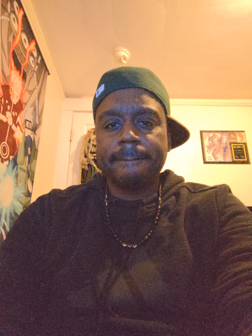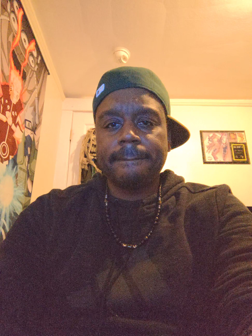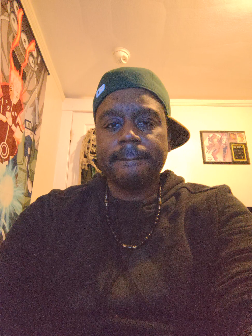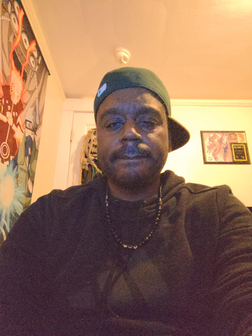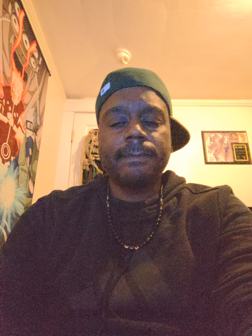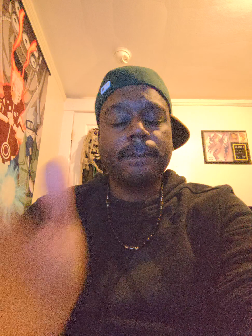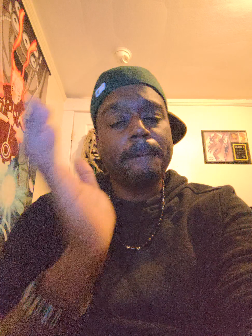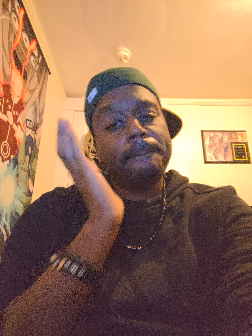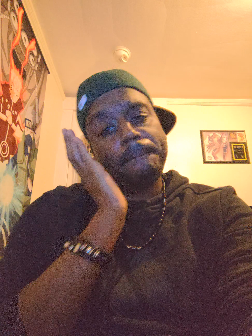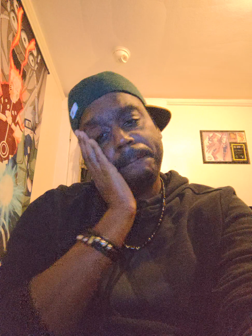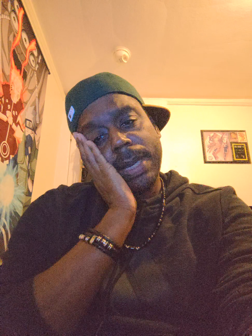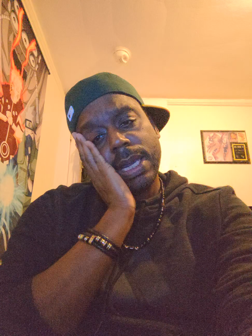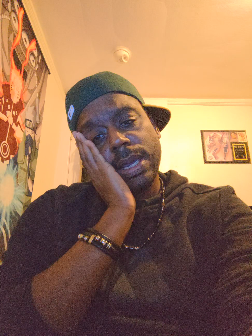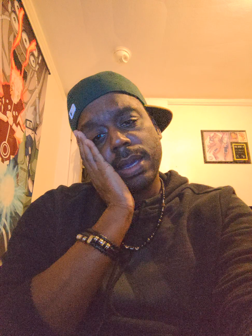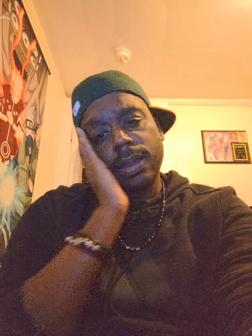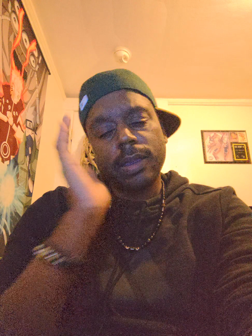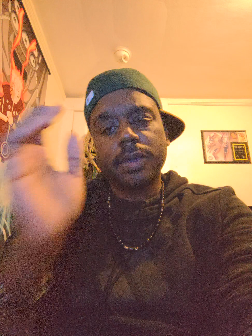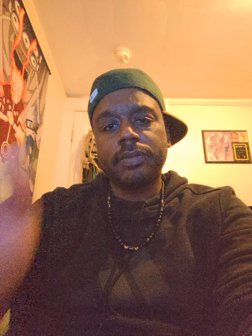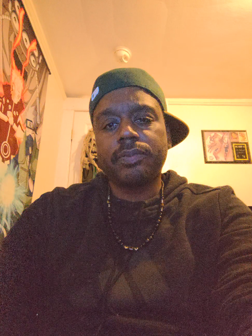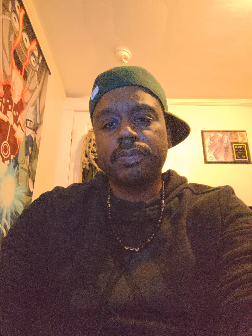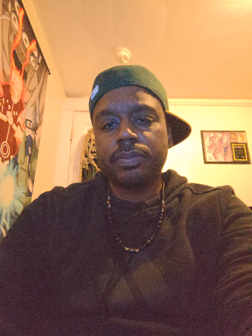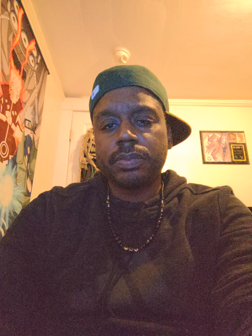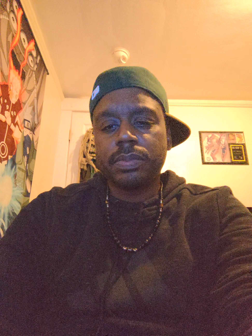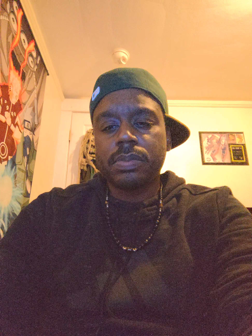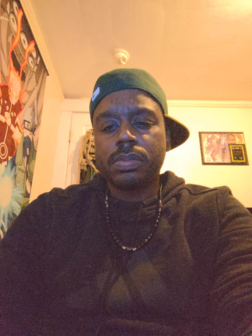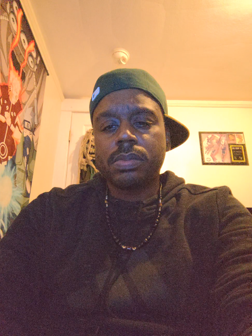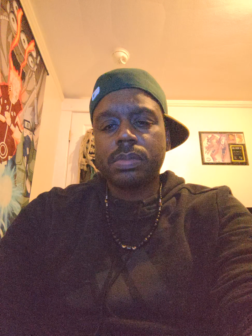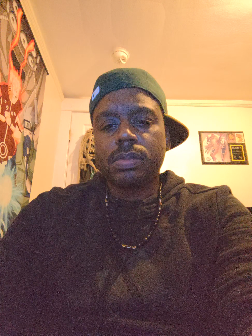bed